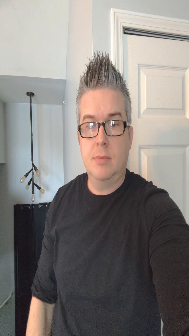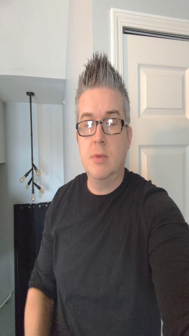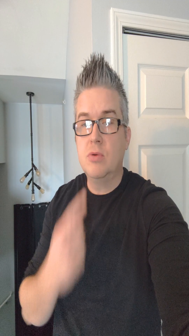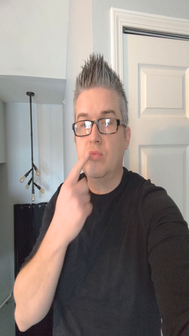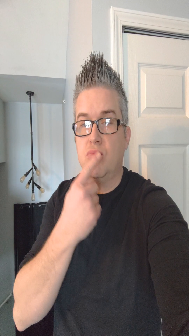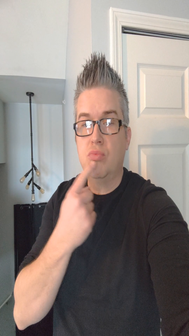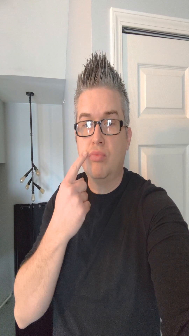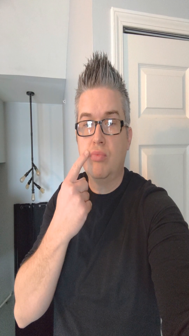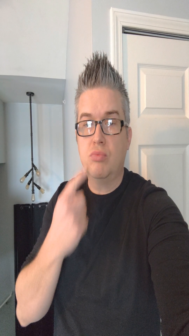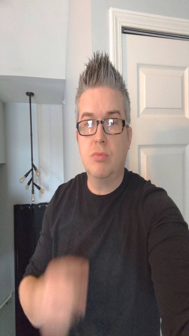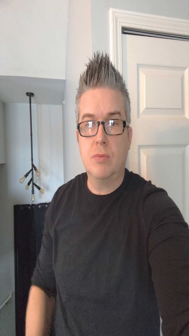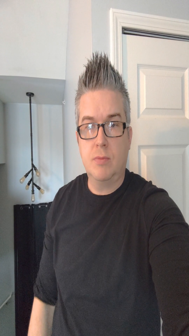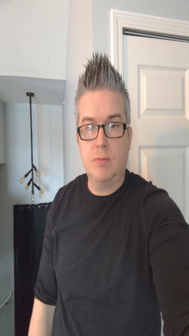lips